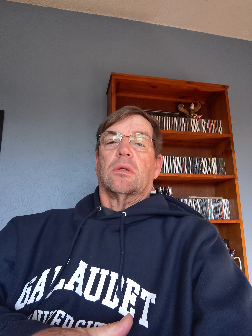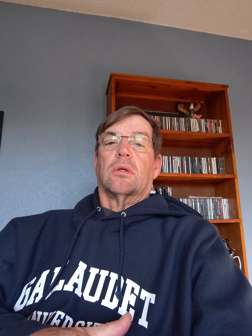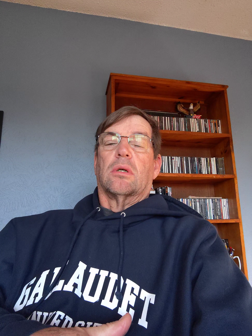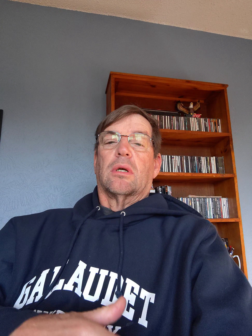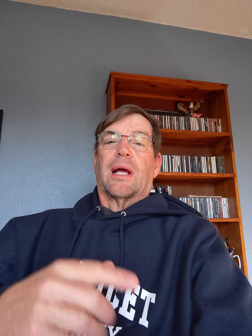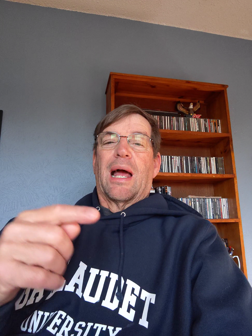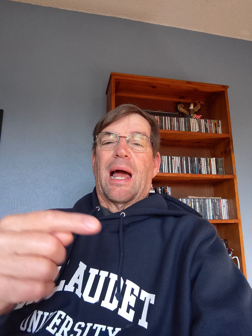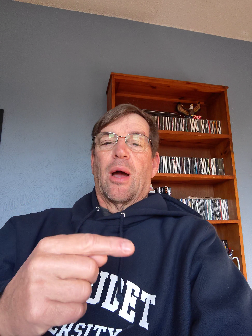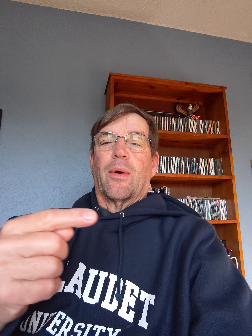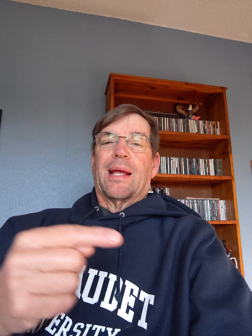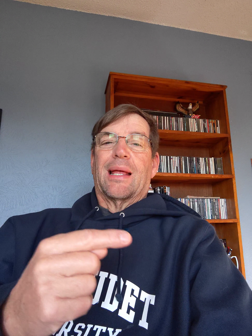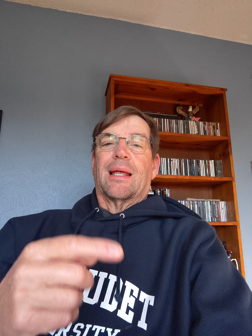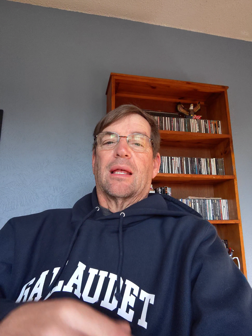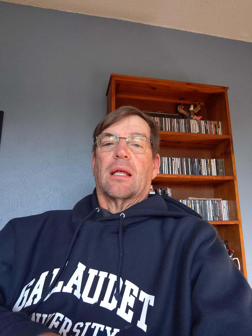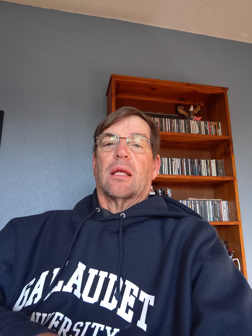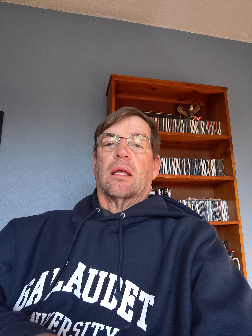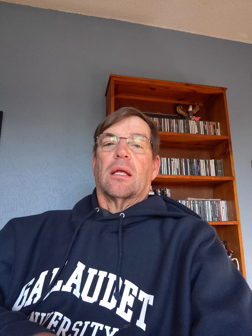owie